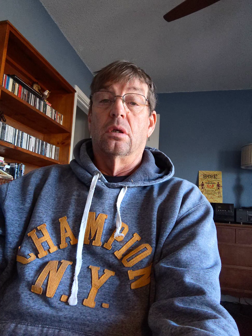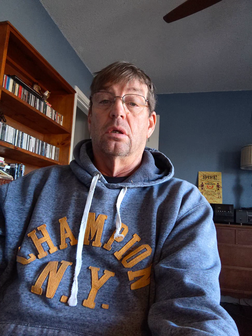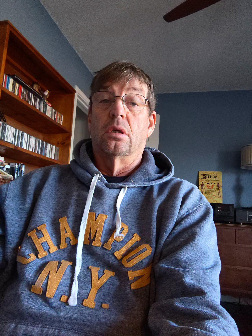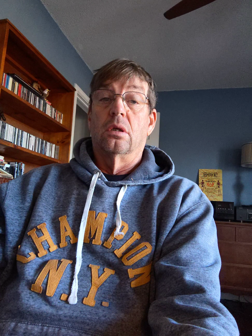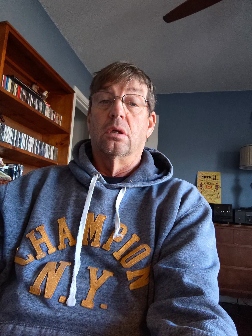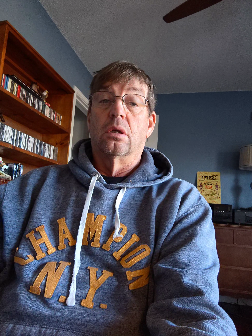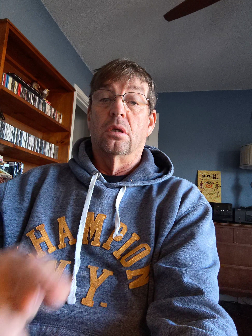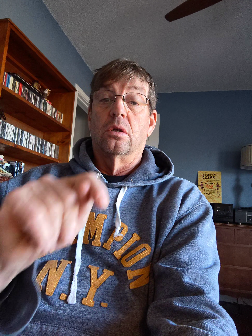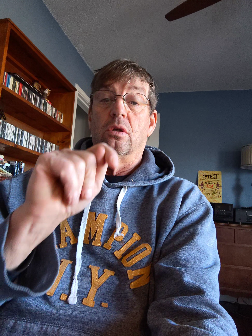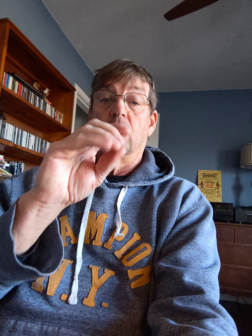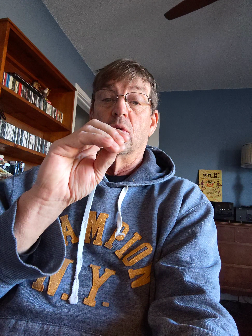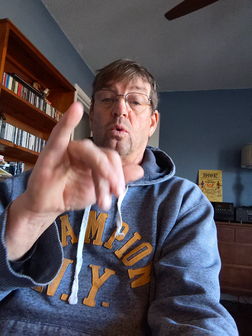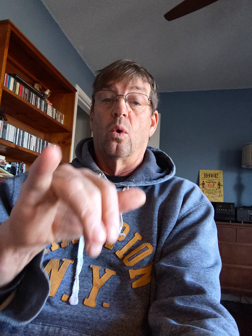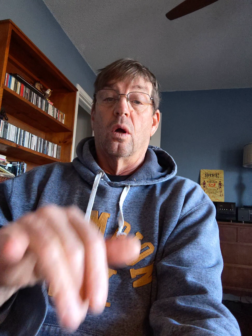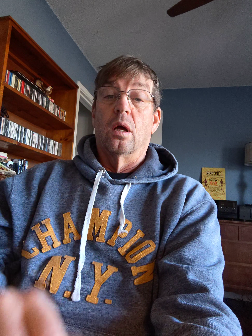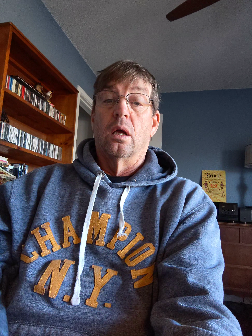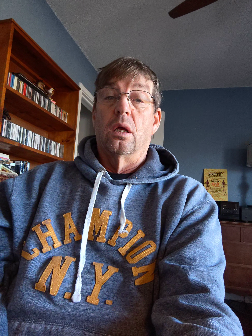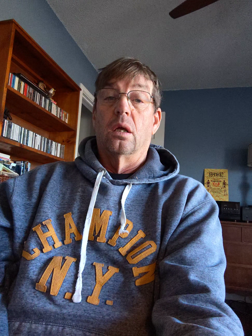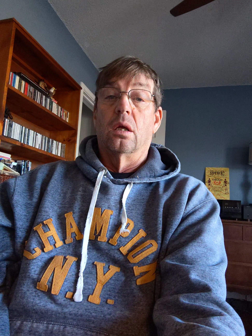toy